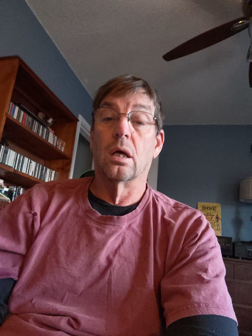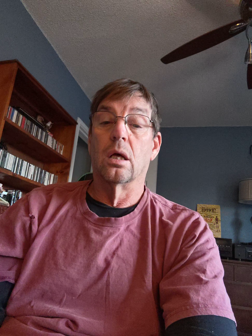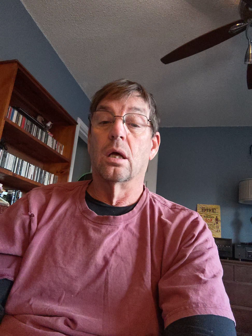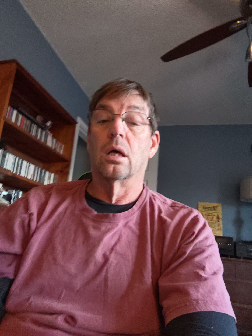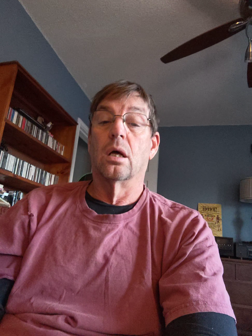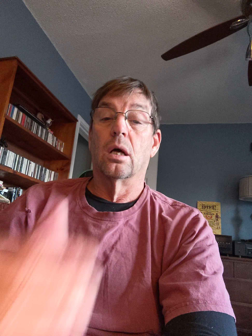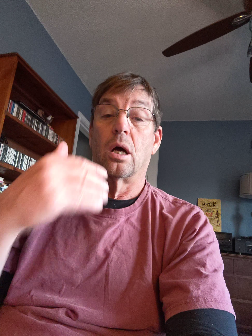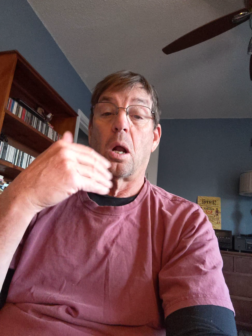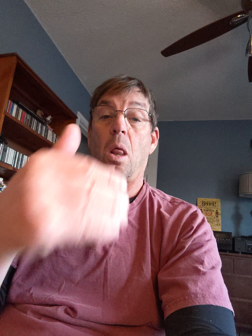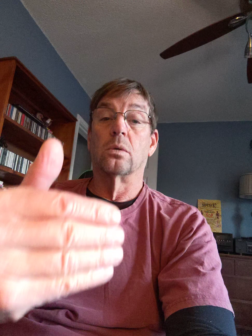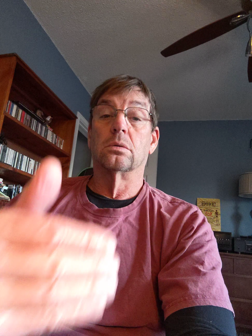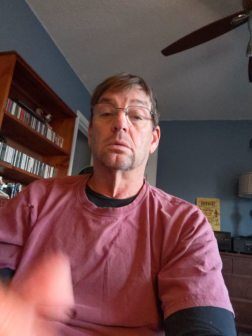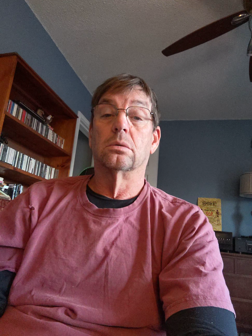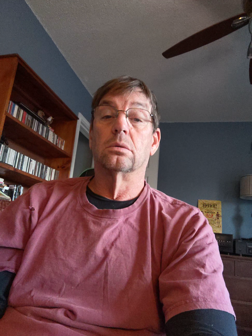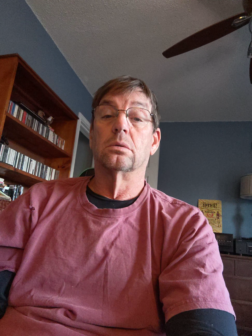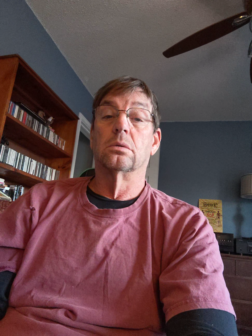close